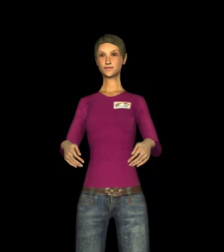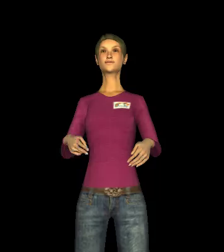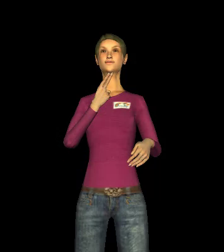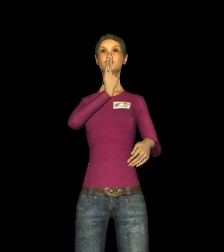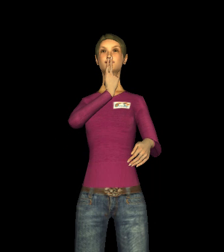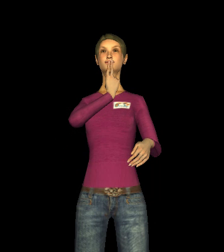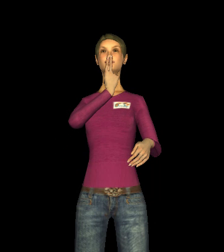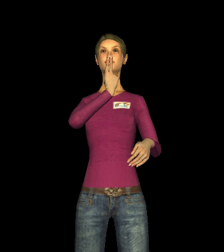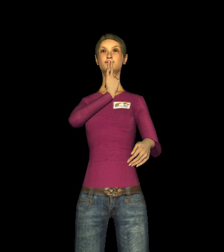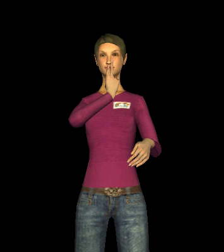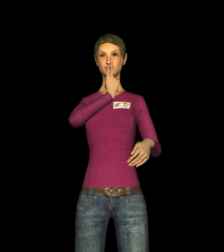سيجارة